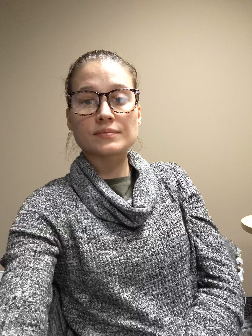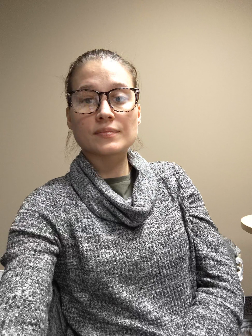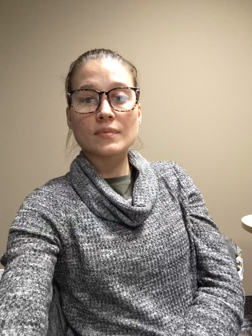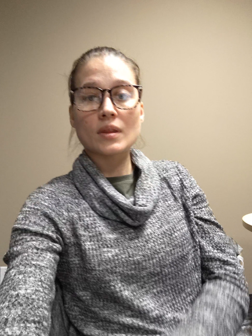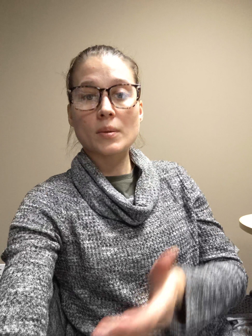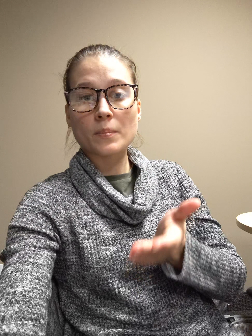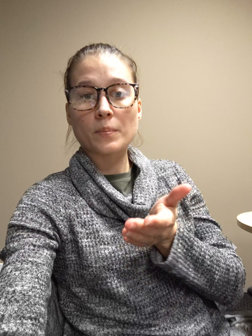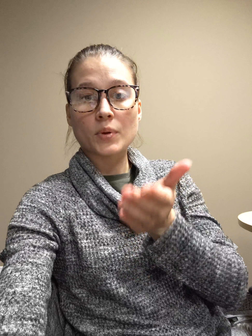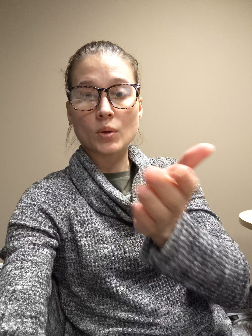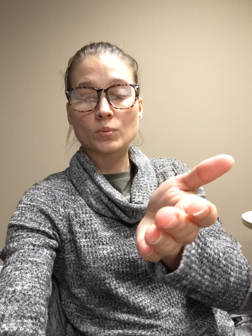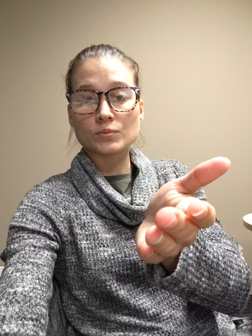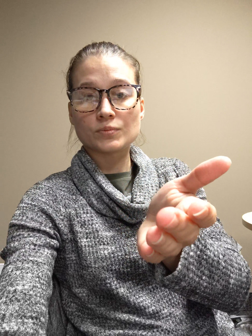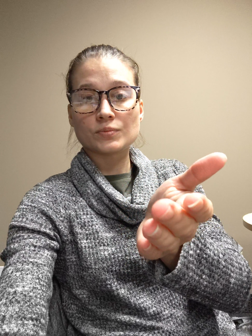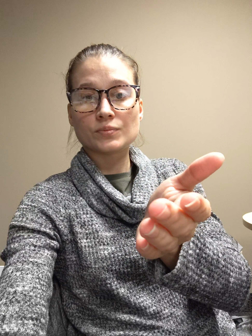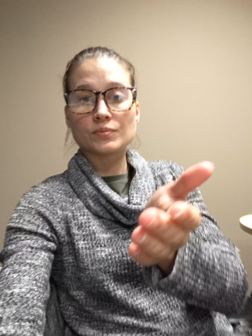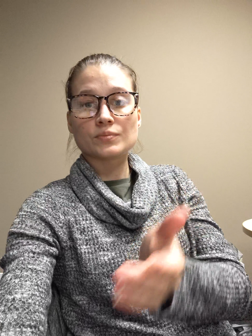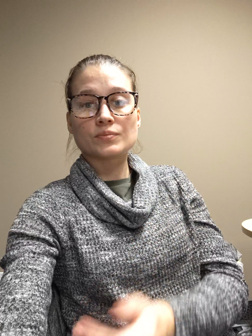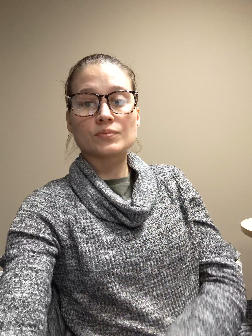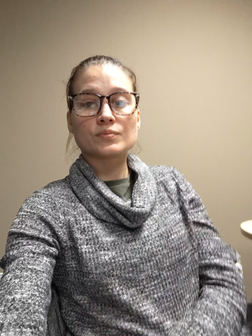boat